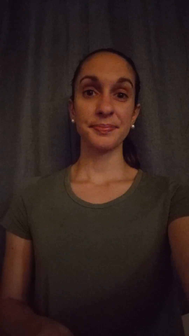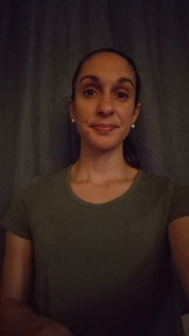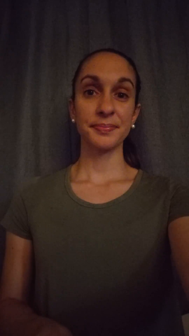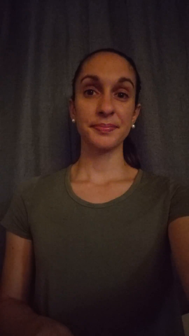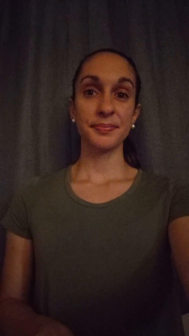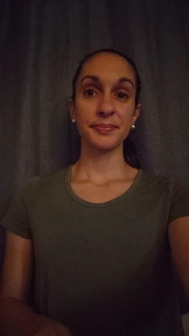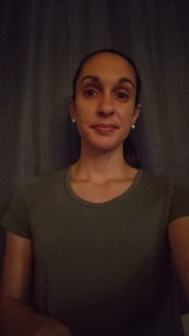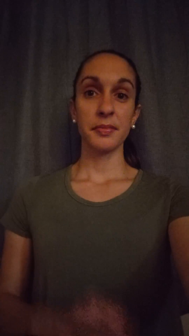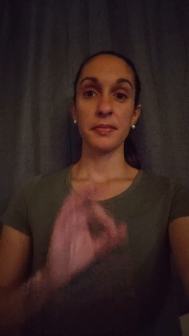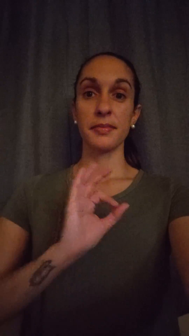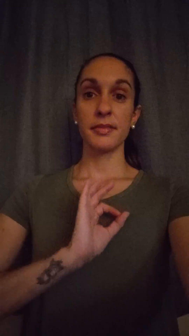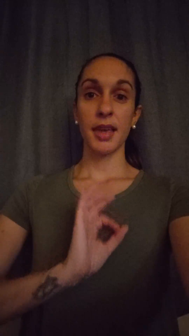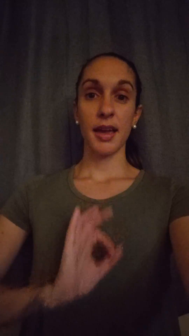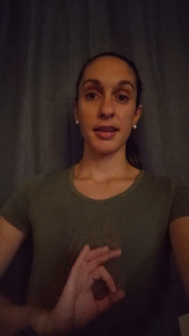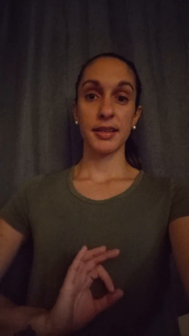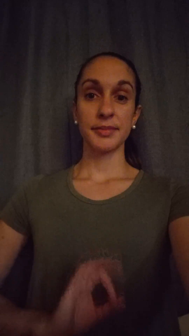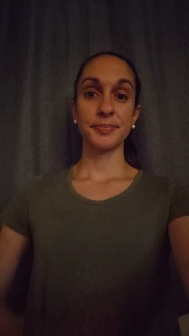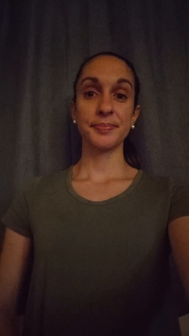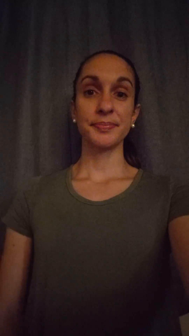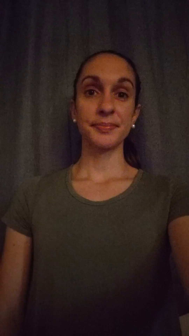button